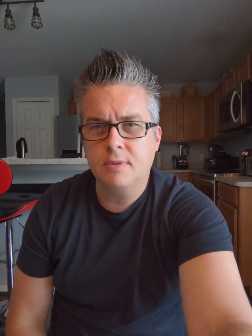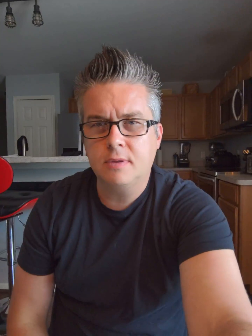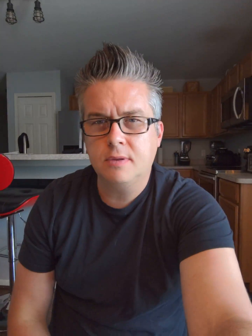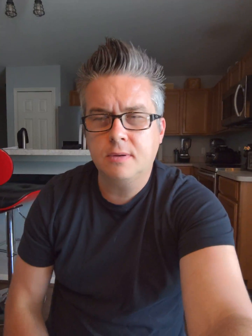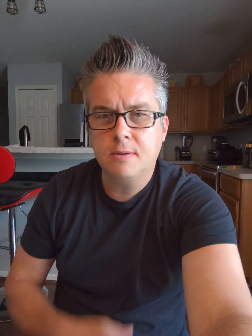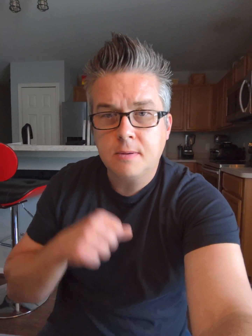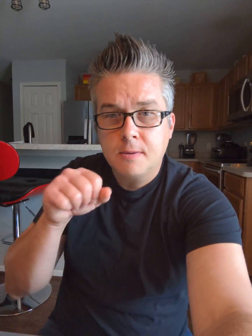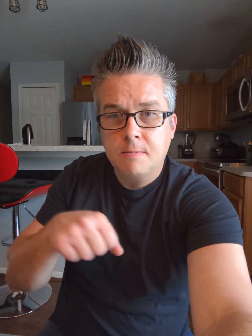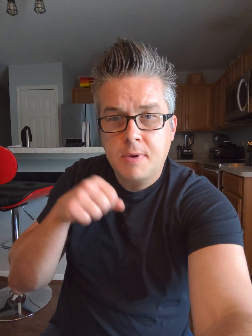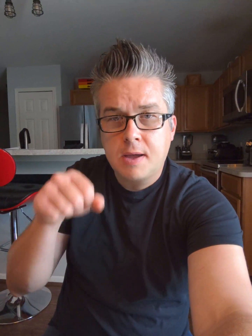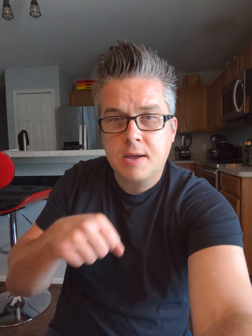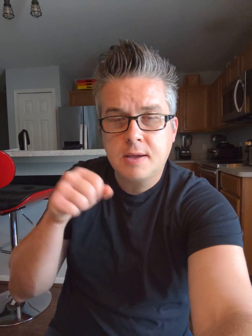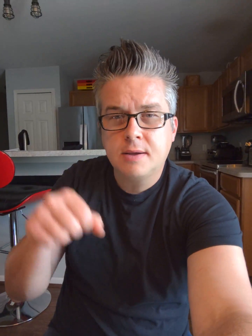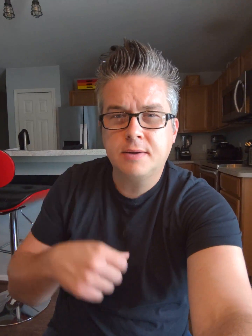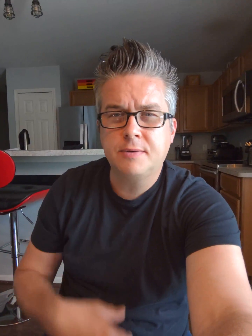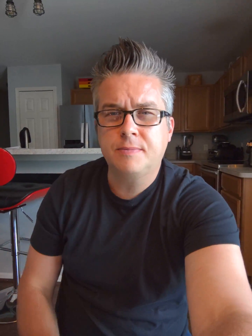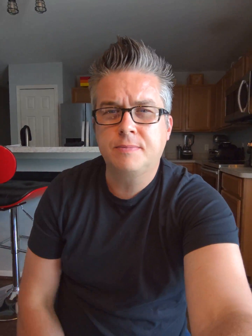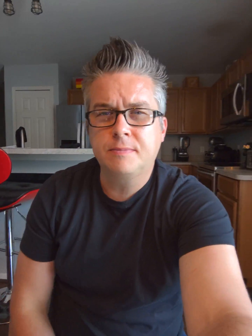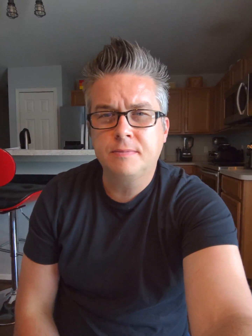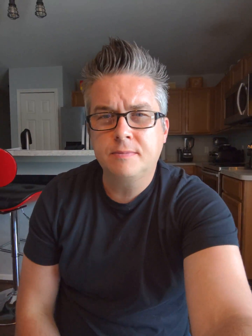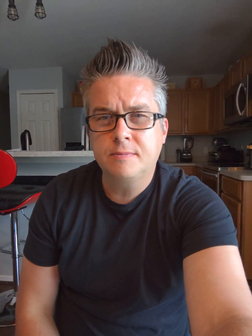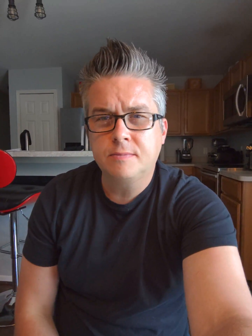bicycle